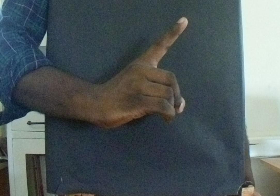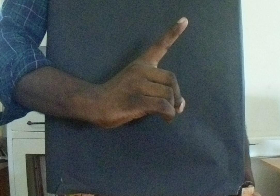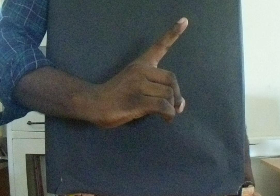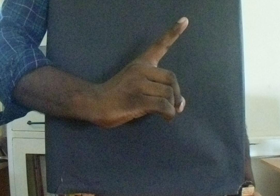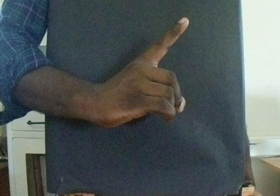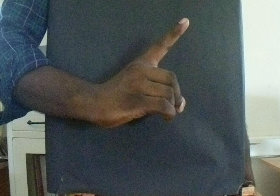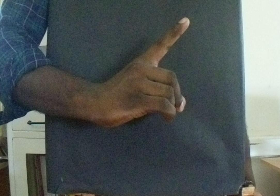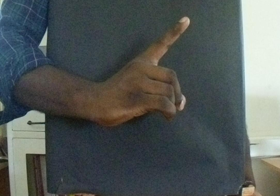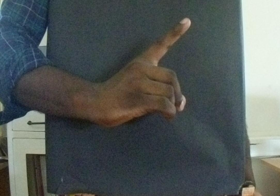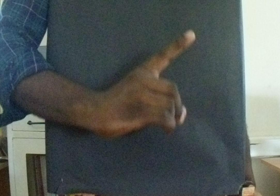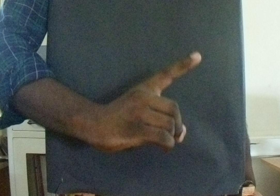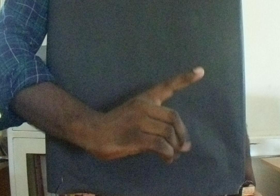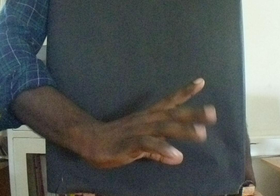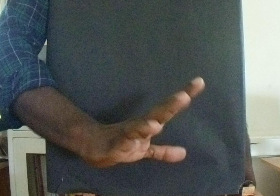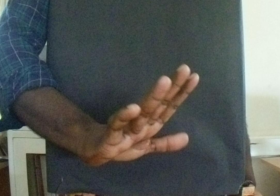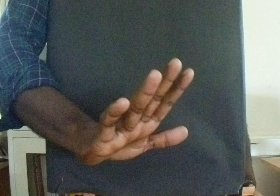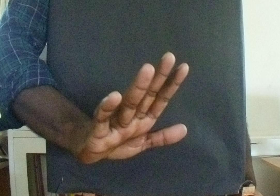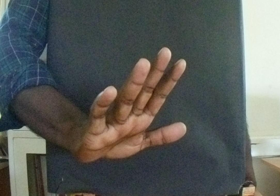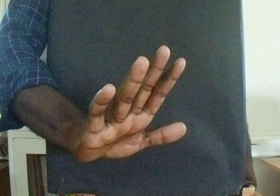hot